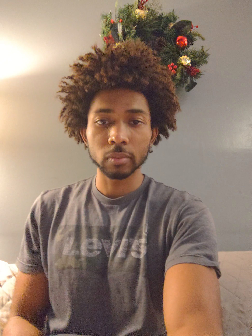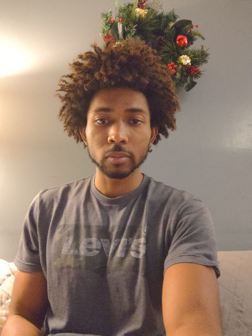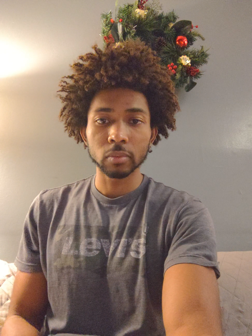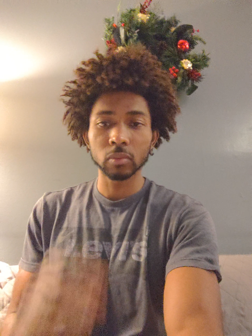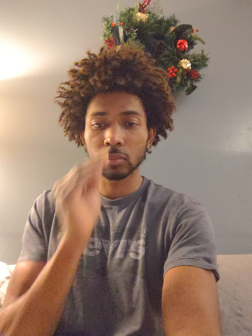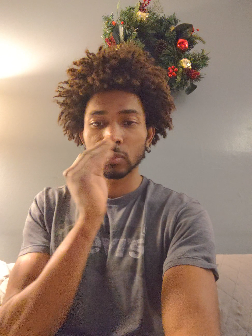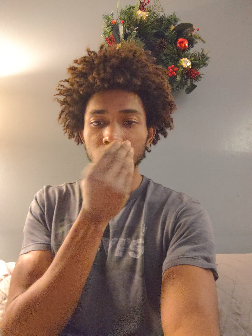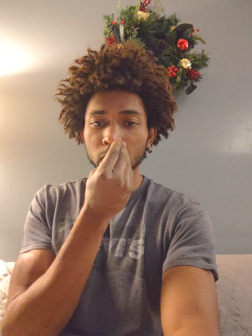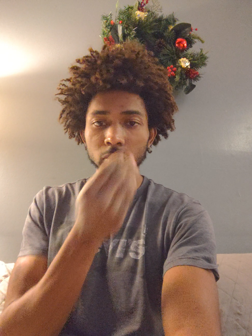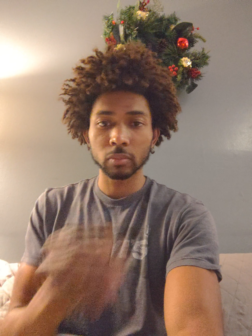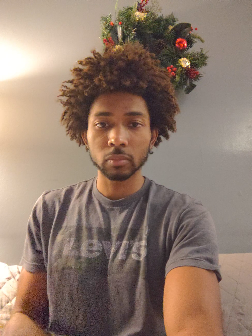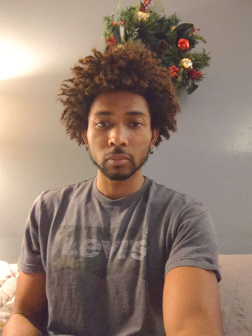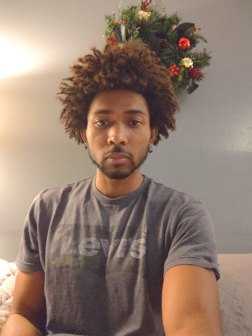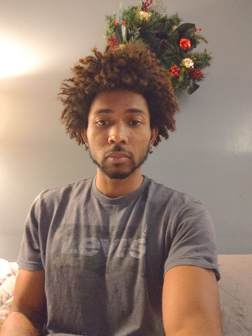flower